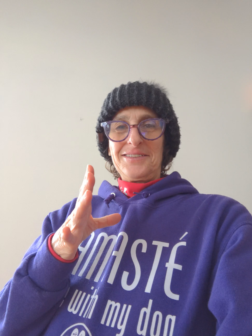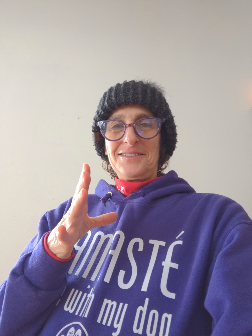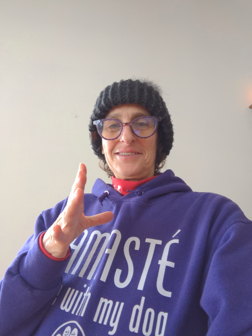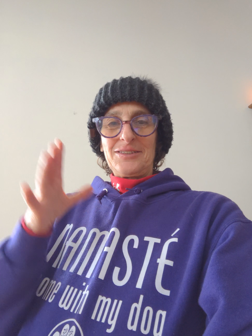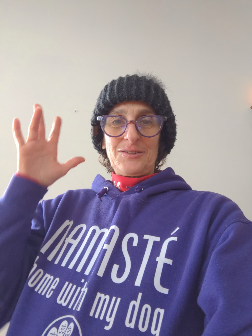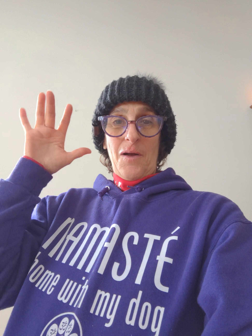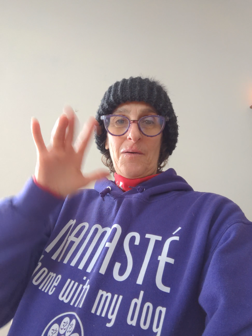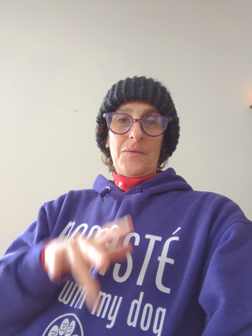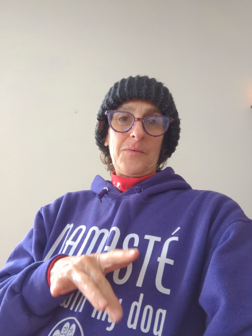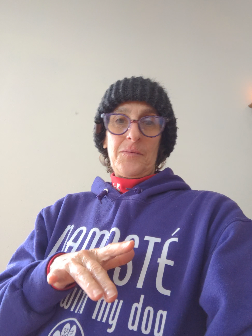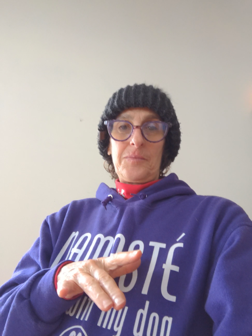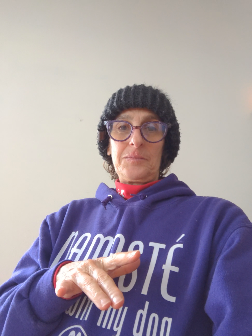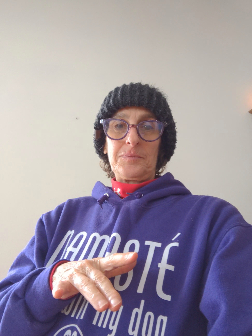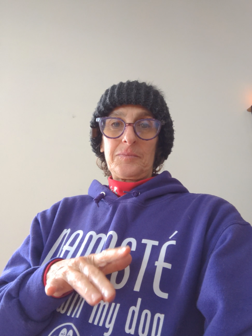snow